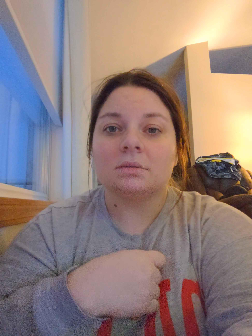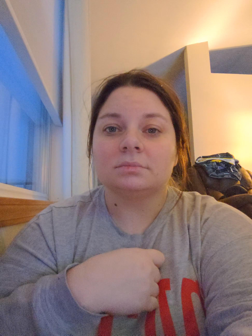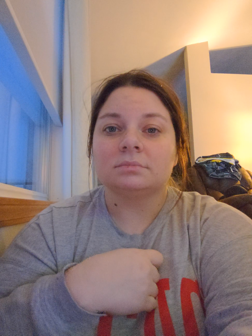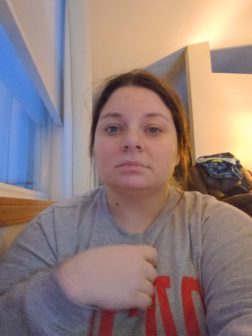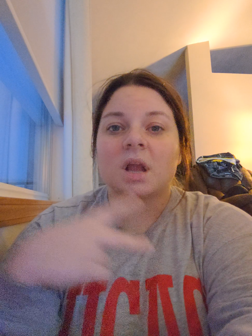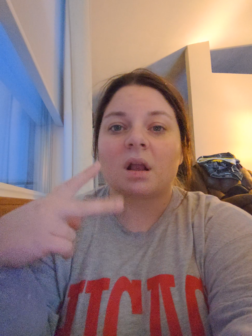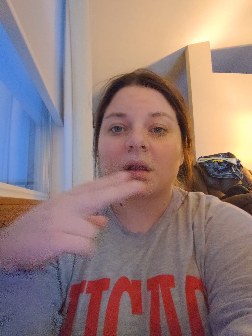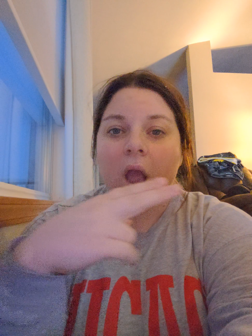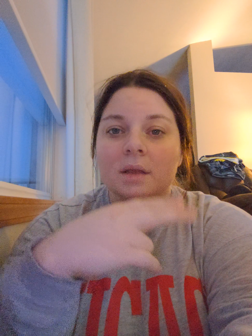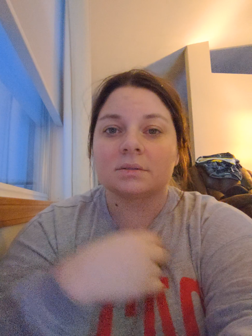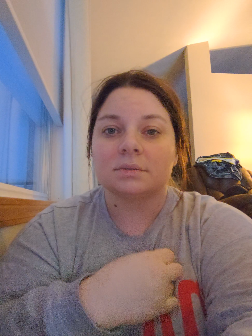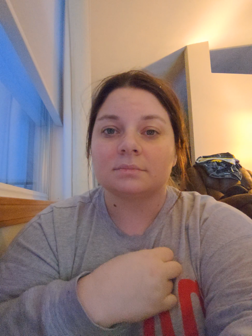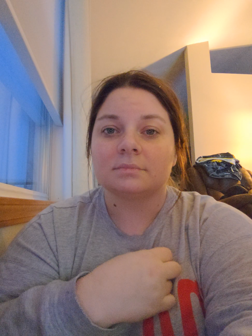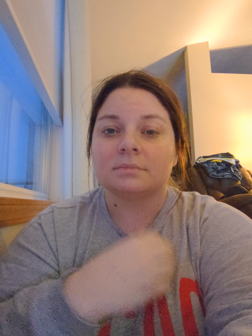cut